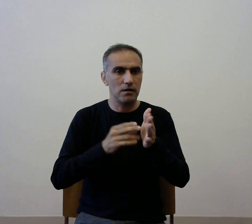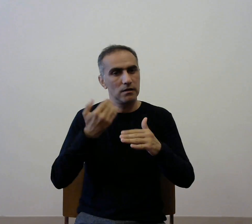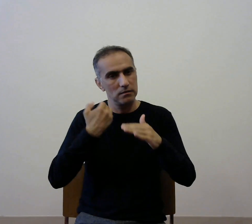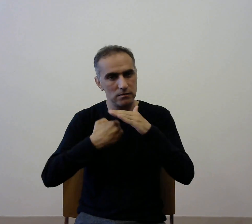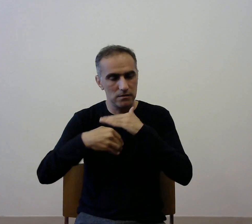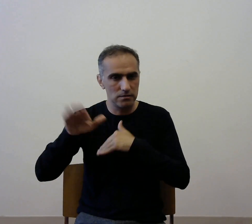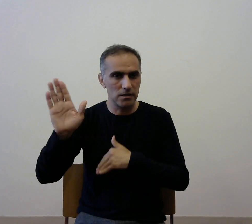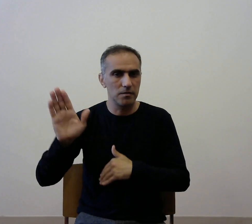getmək